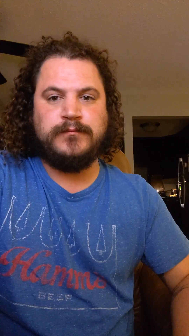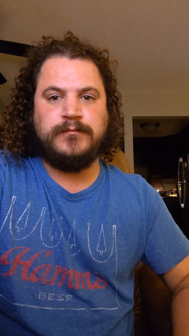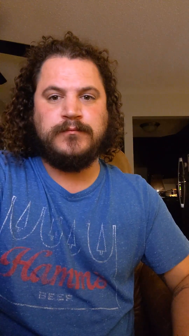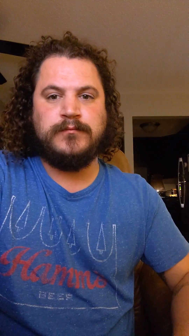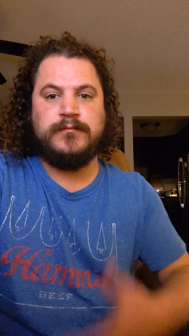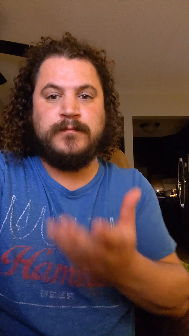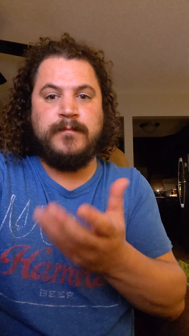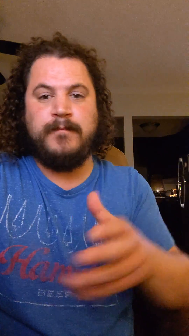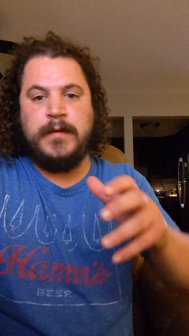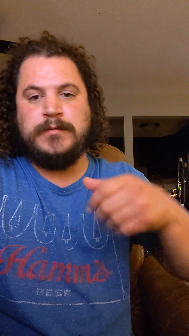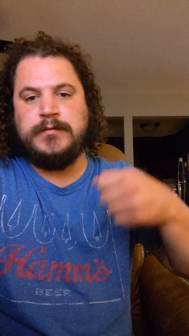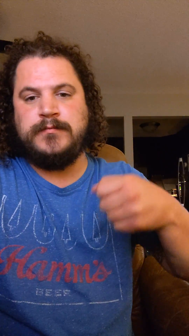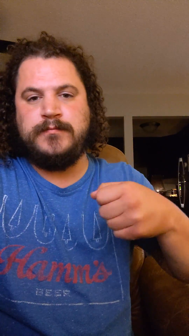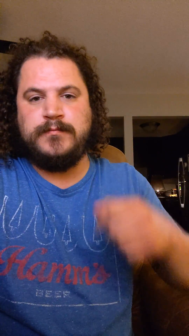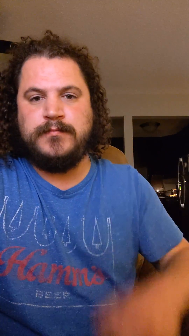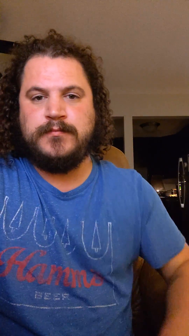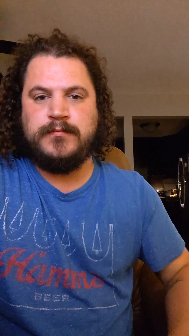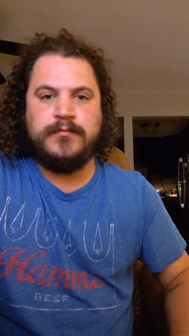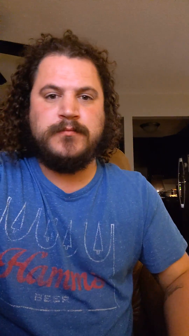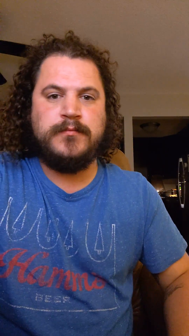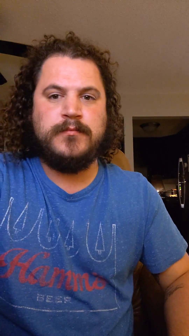basket